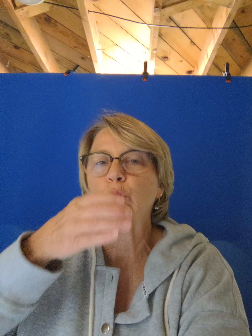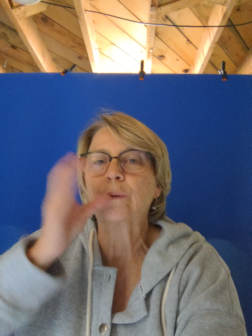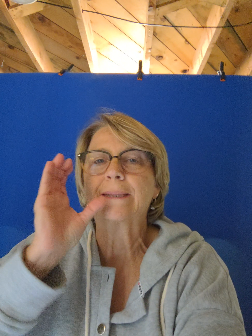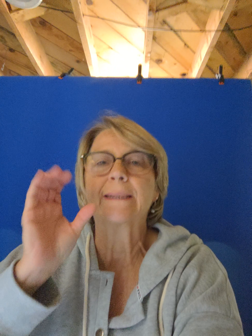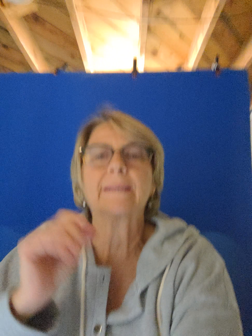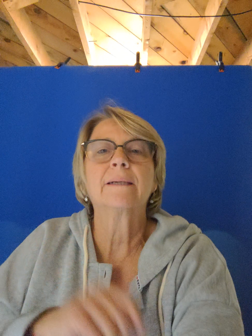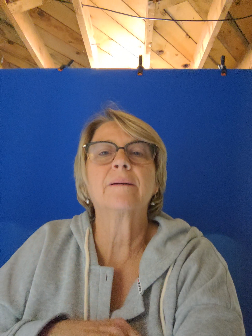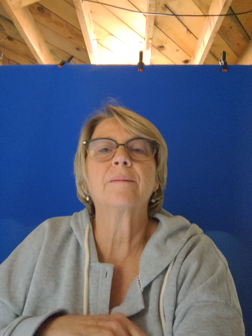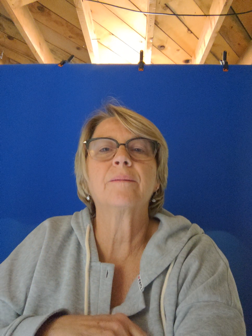drink